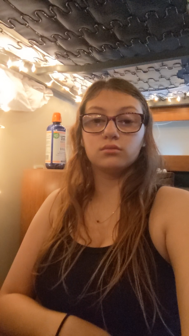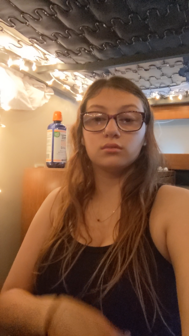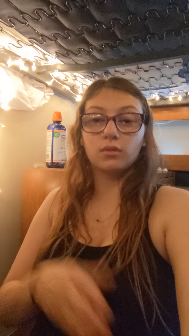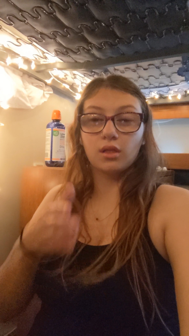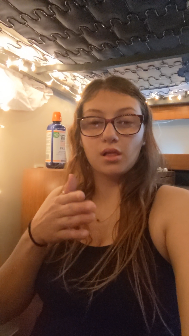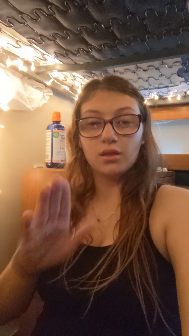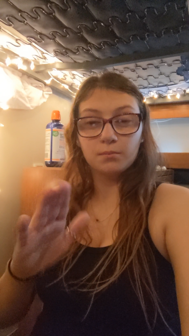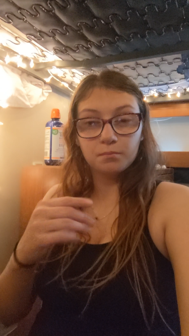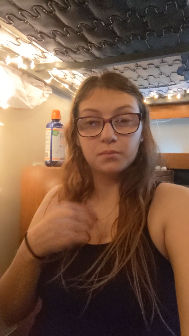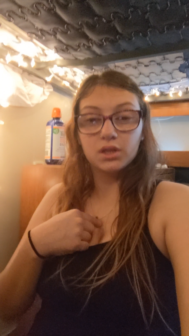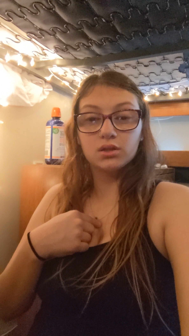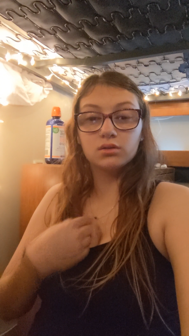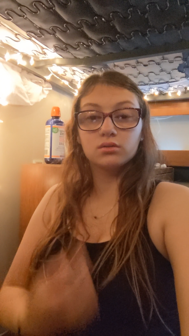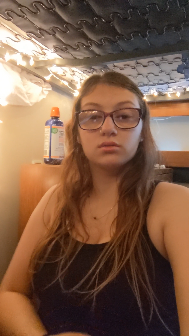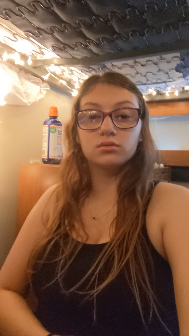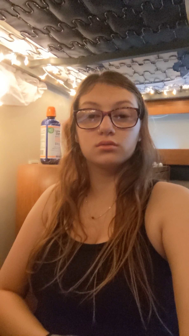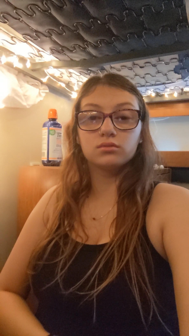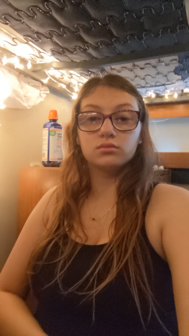let me